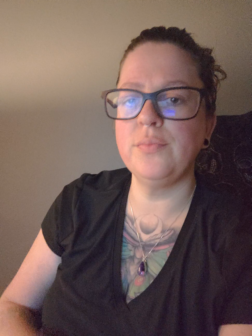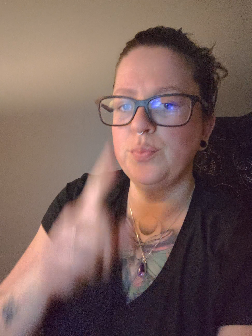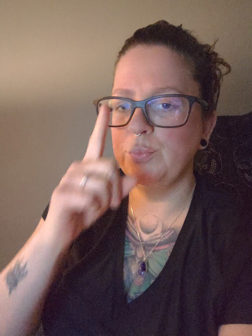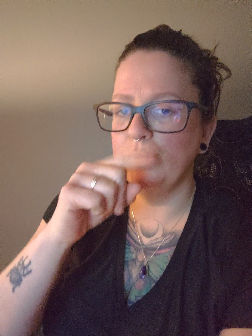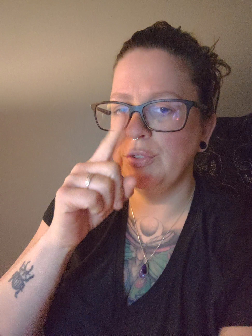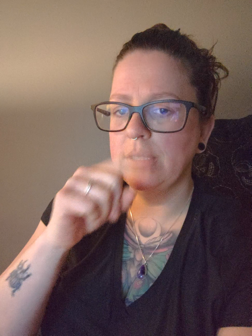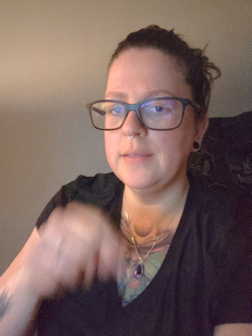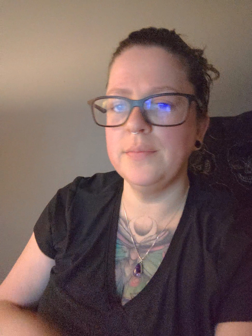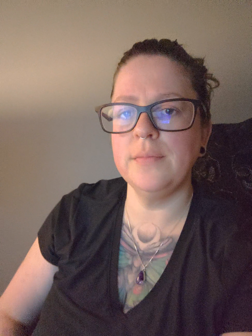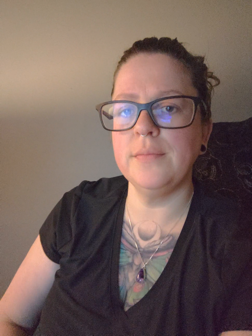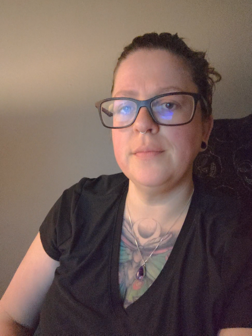pretend